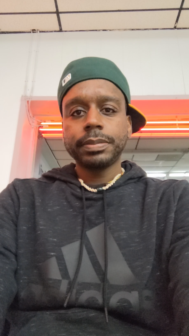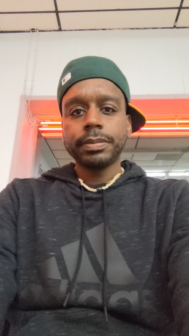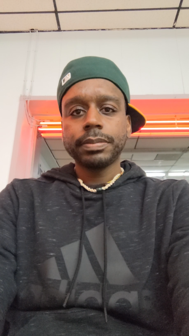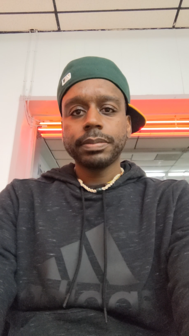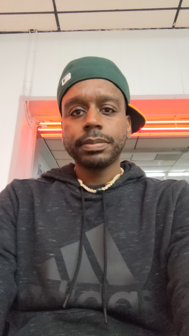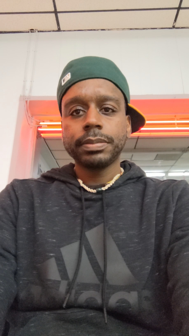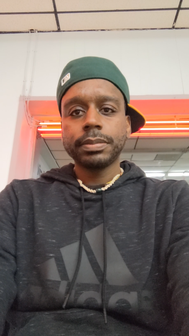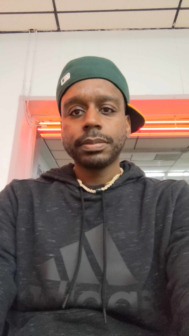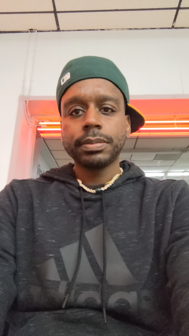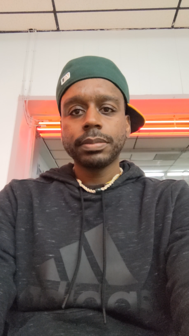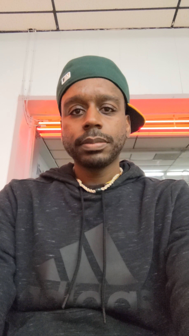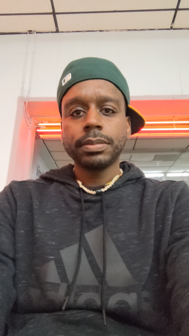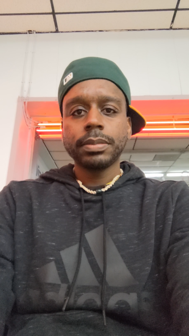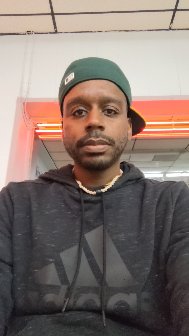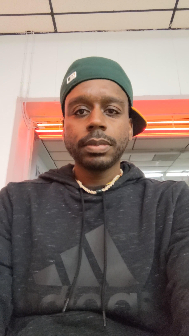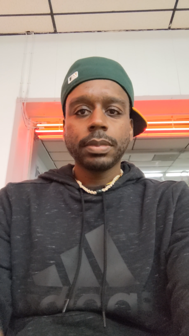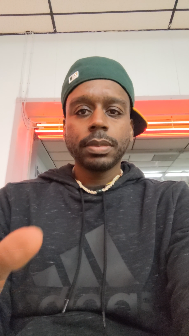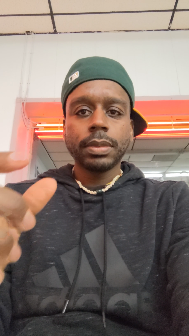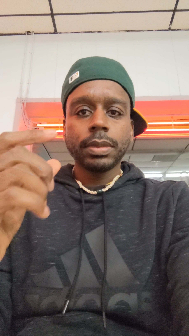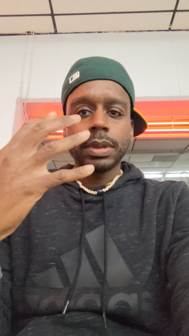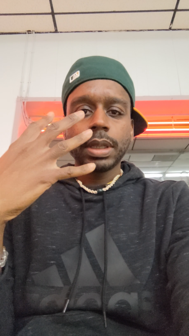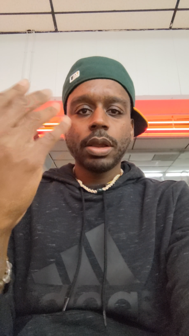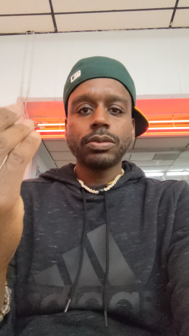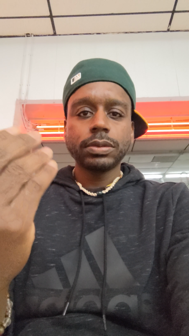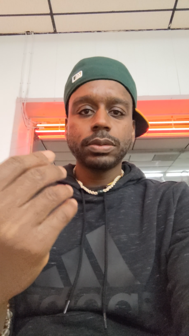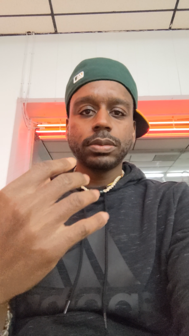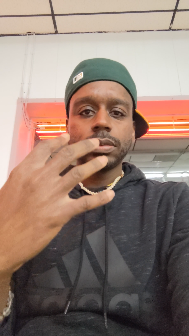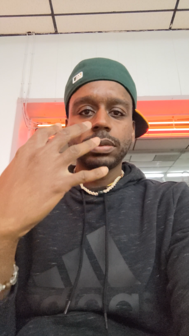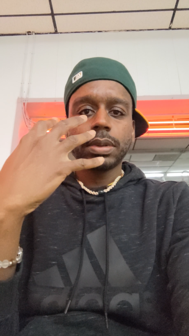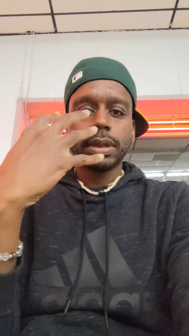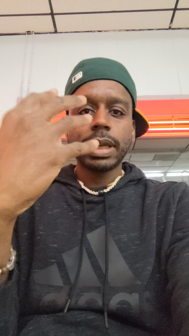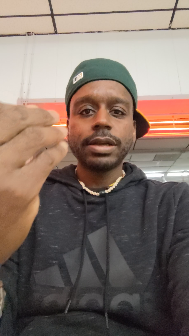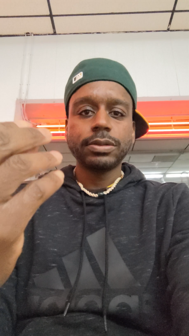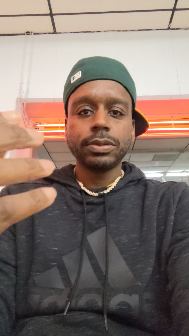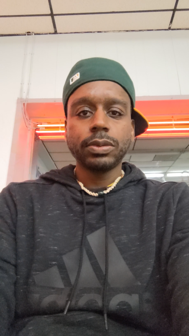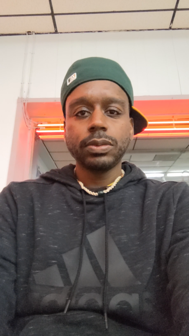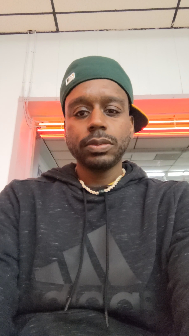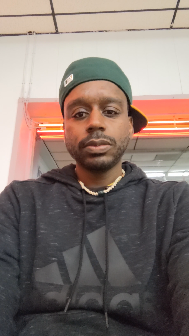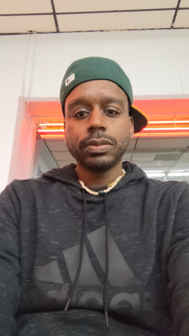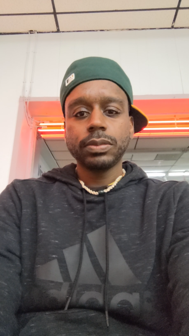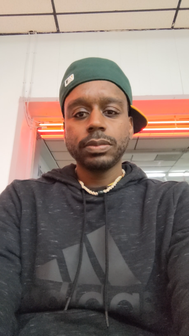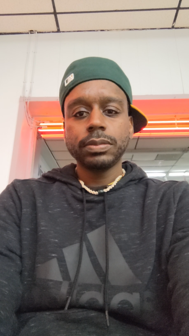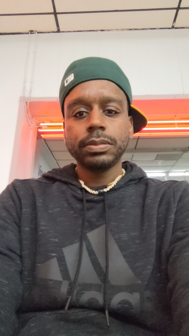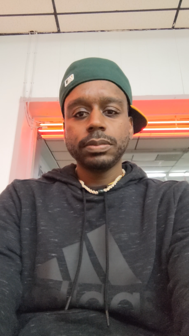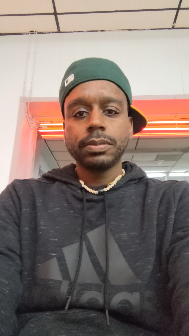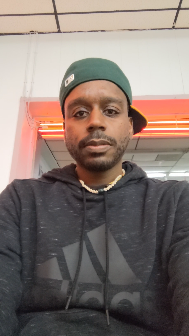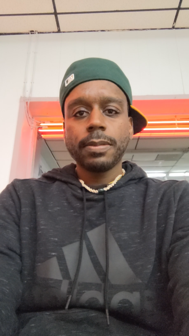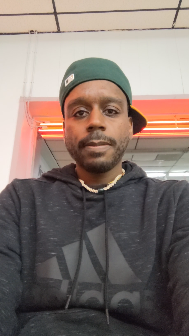got to